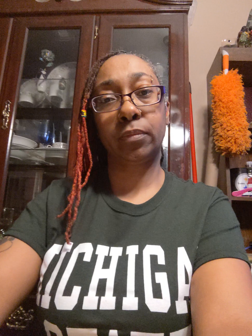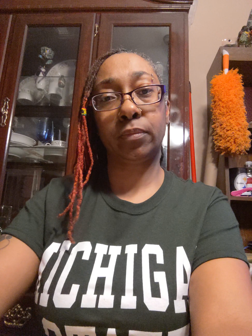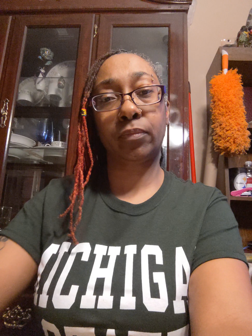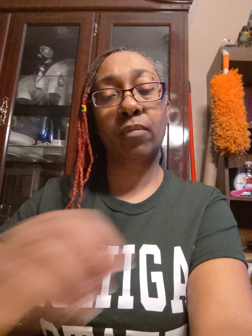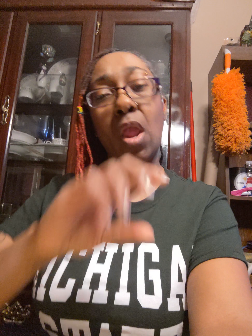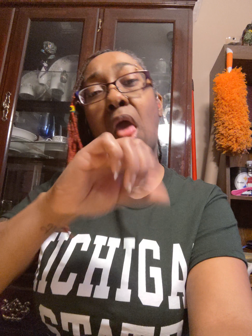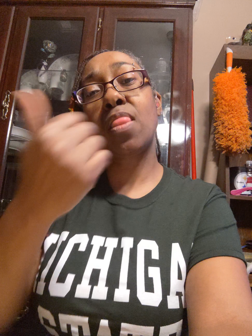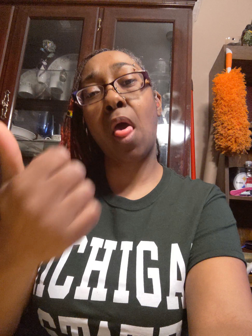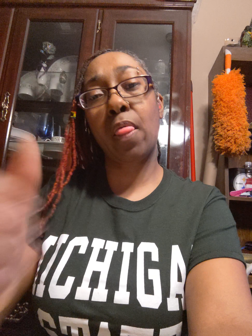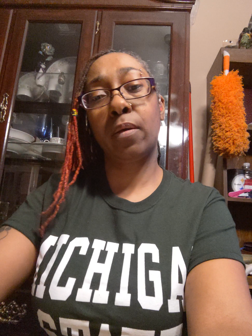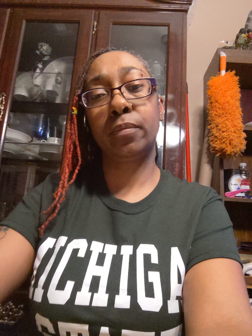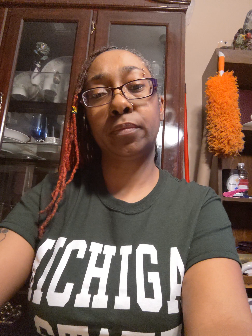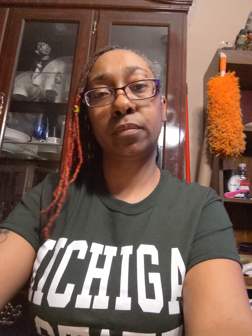another